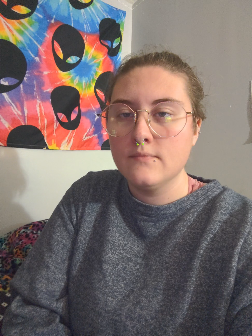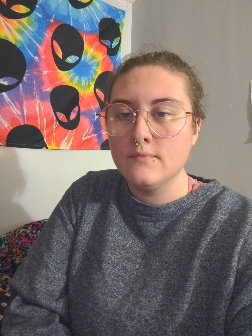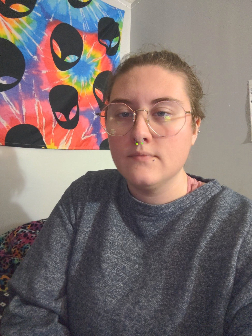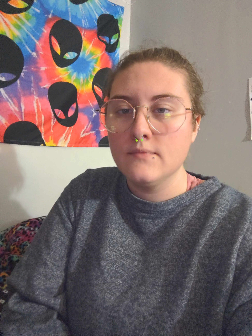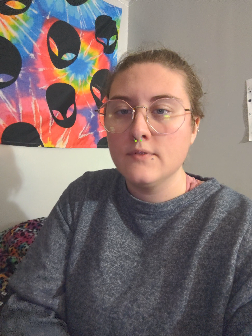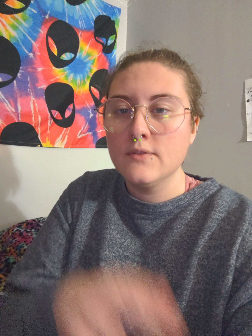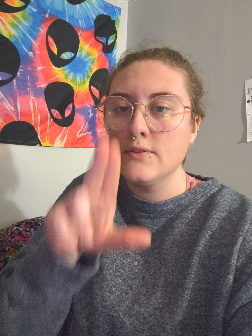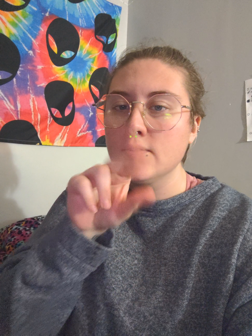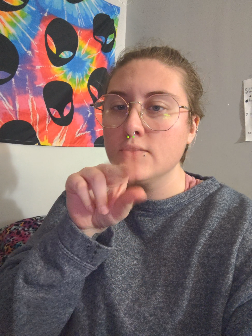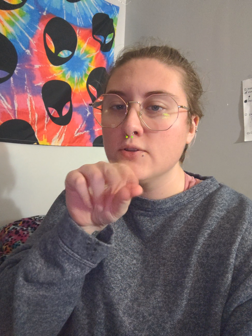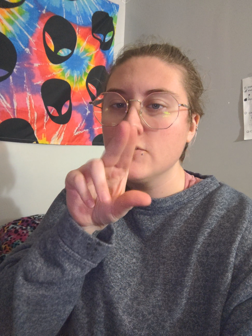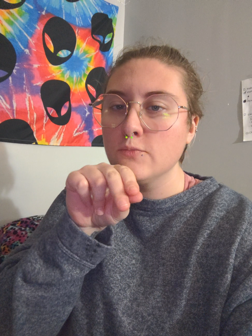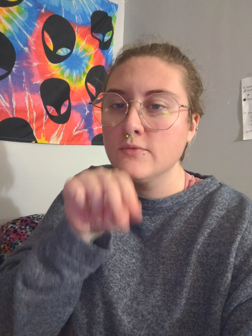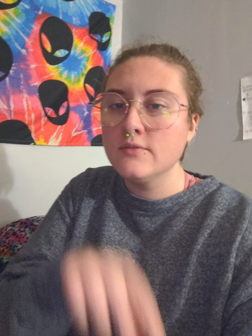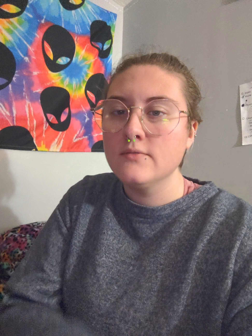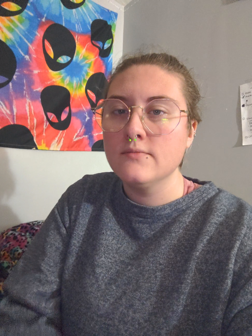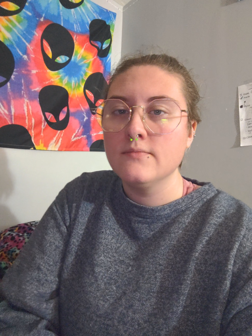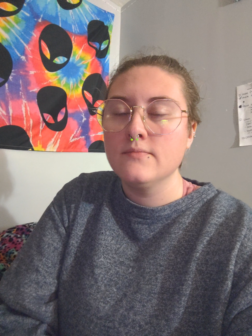goose